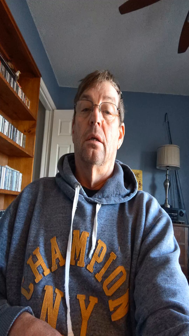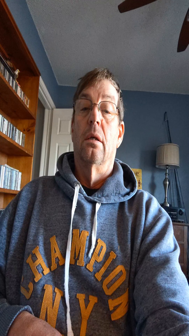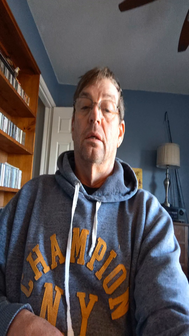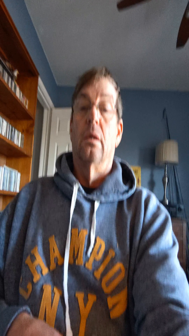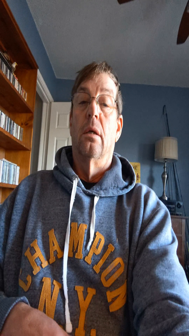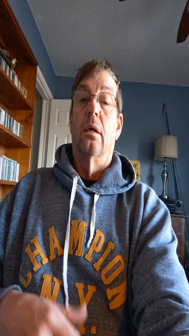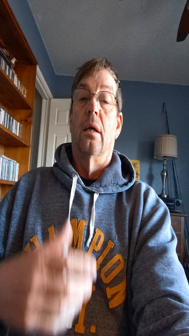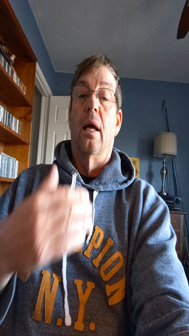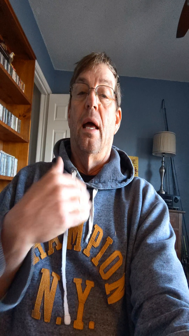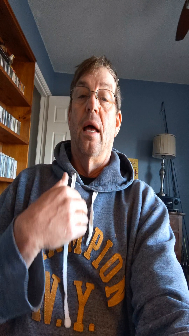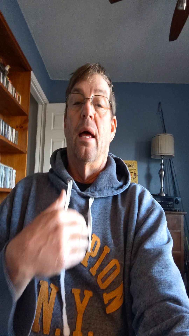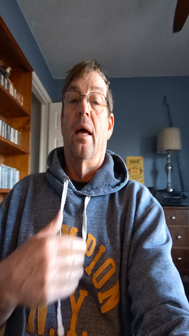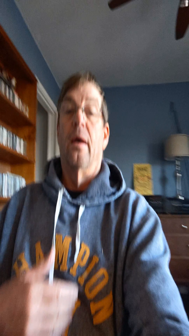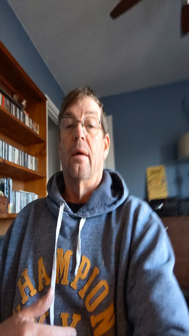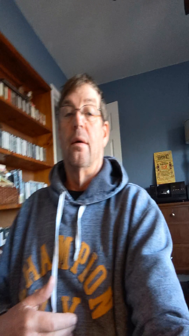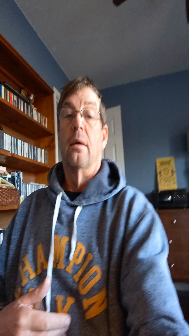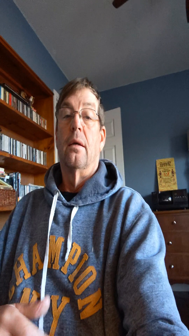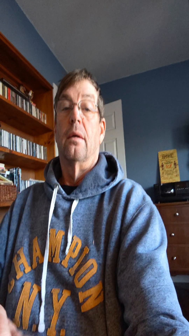have